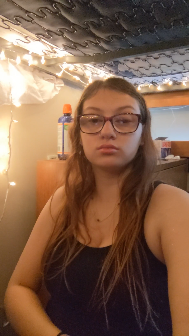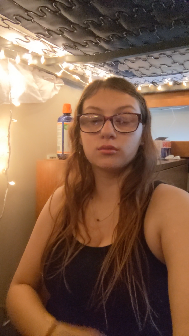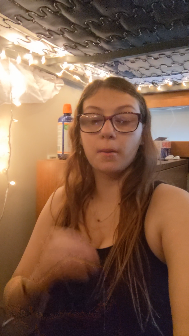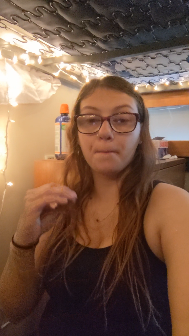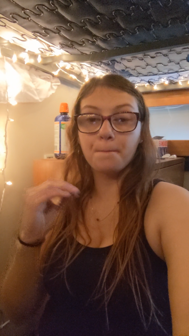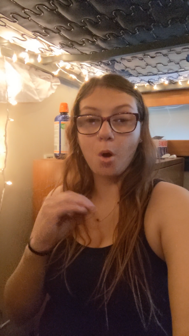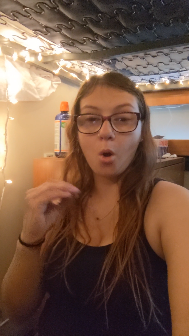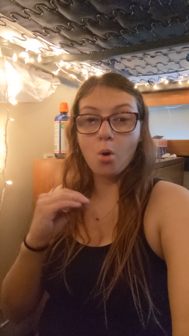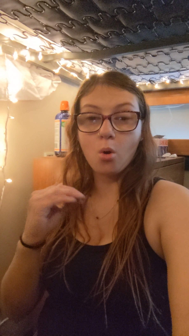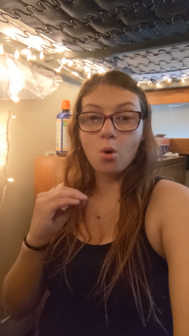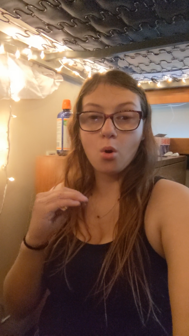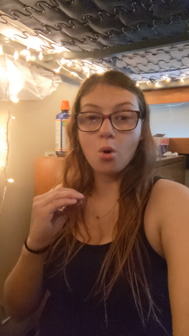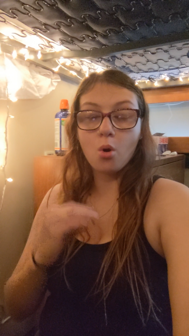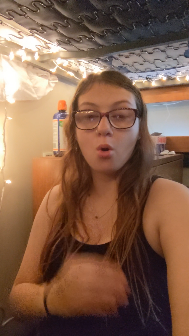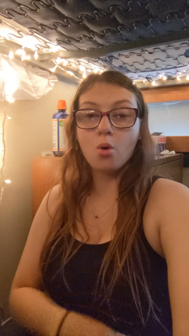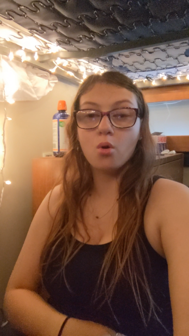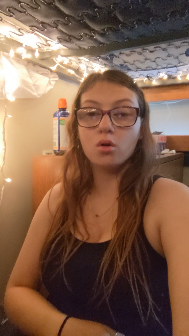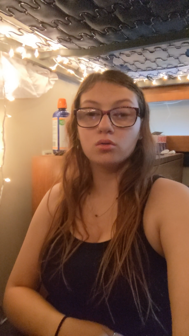more